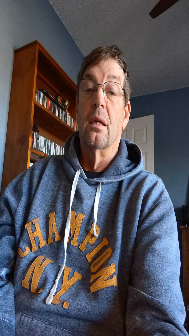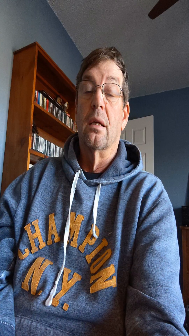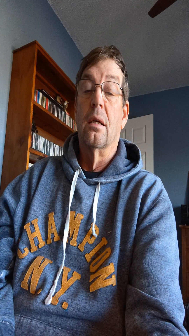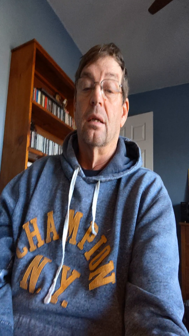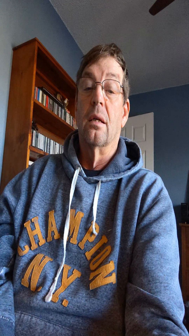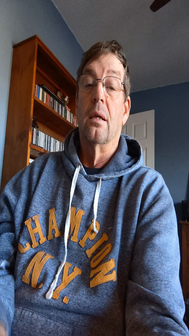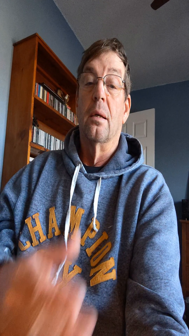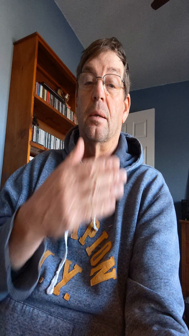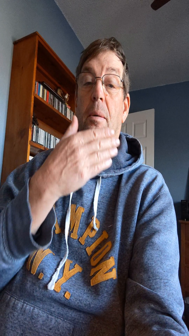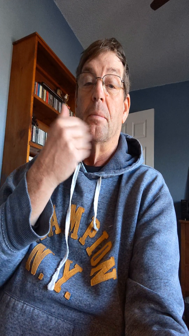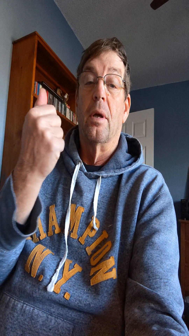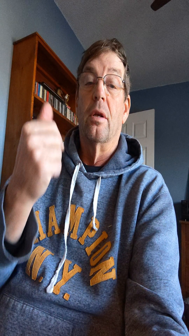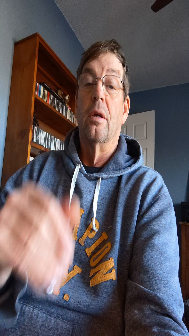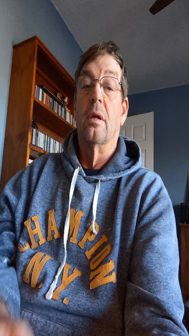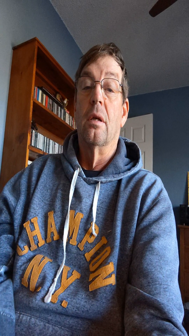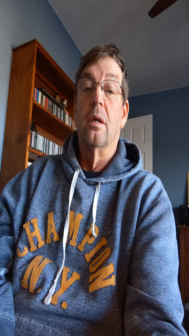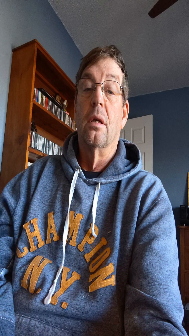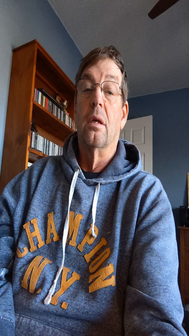better